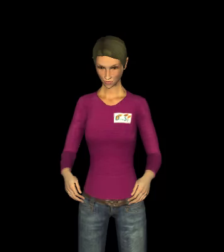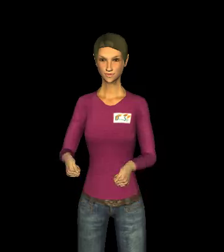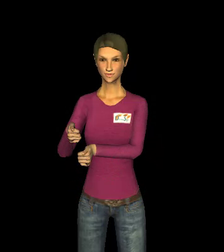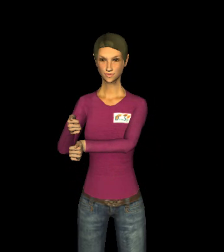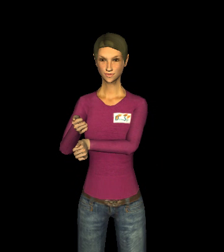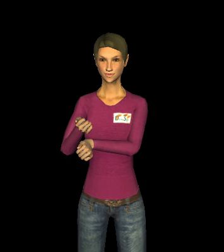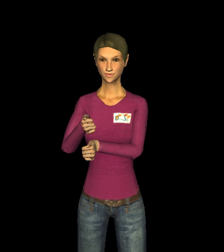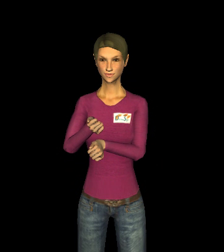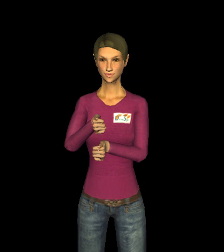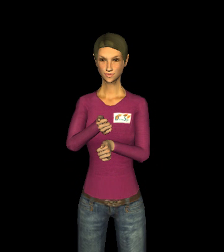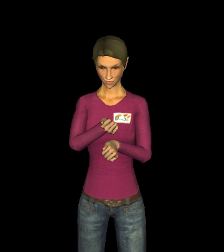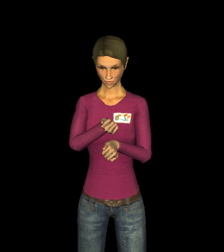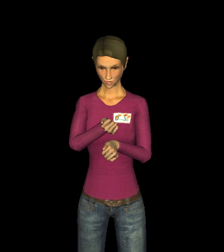يمسح